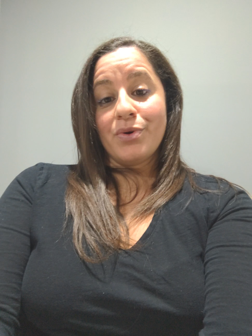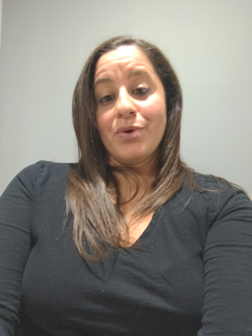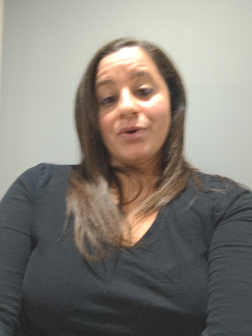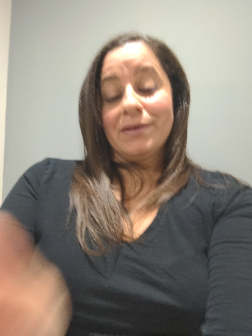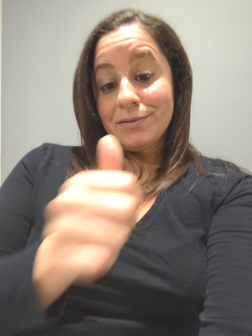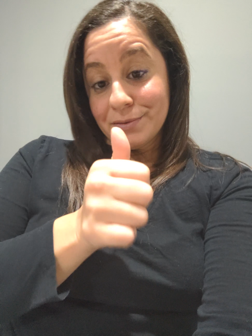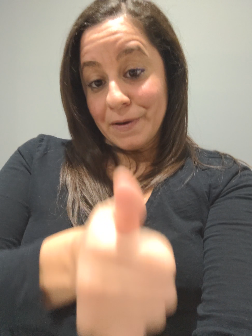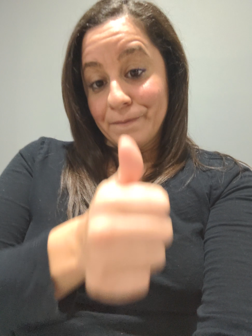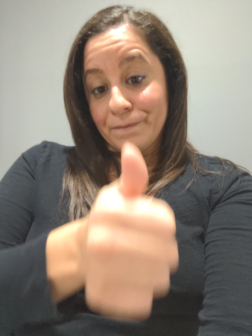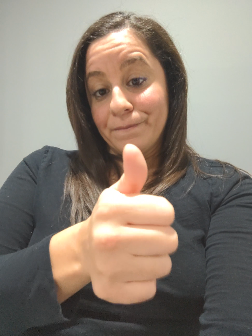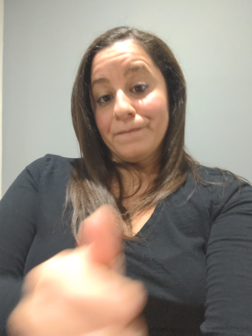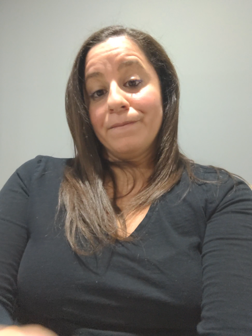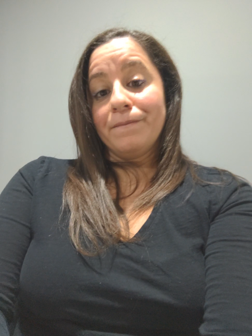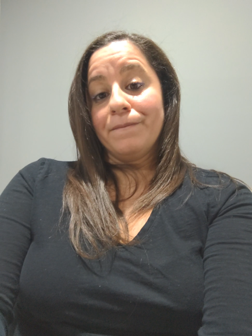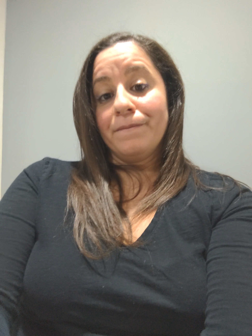yourself